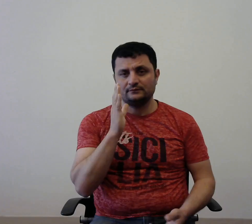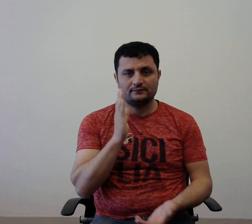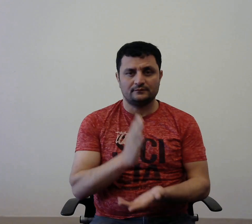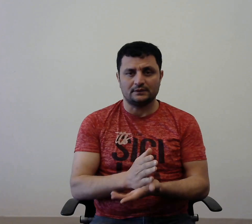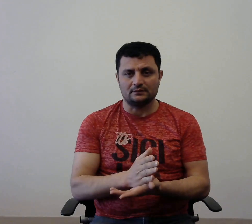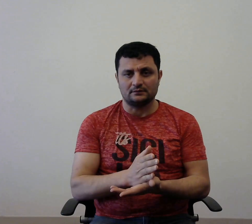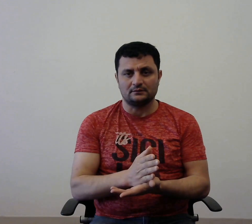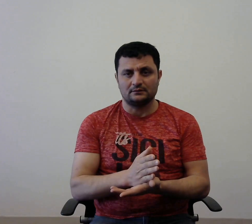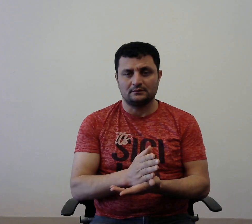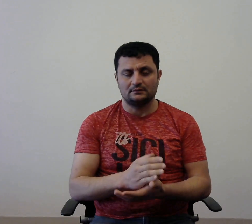var